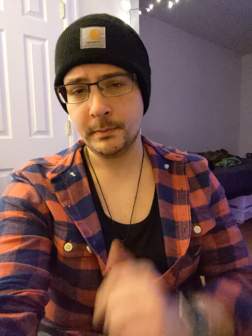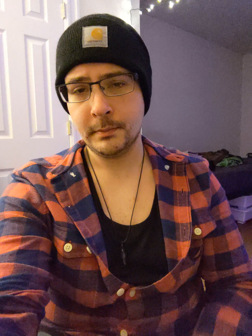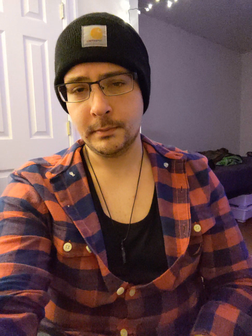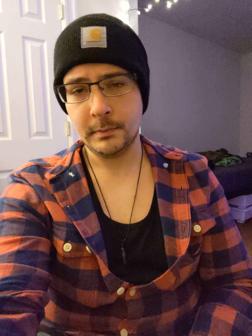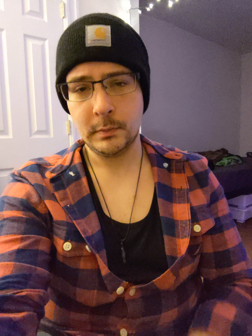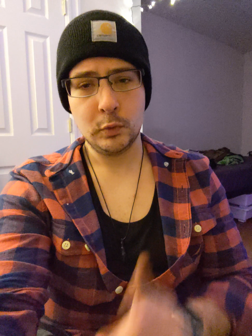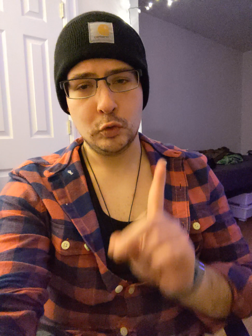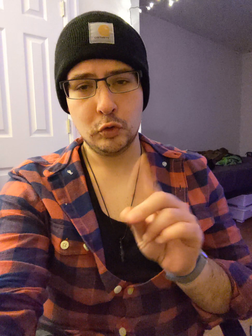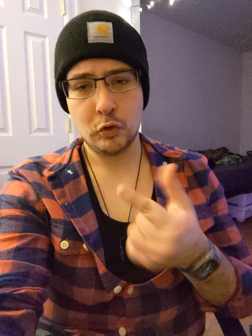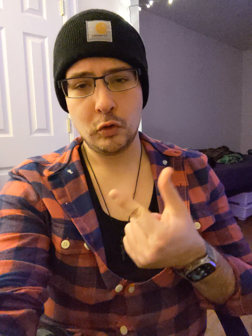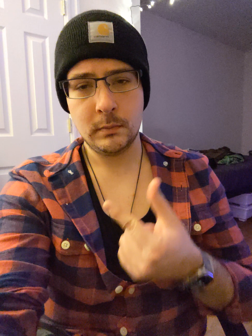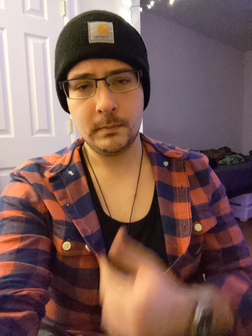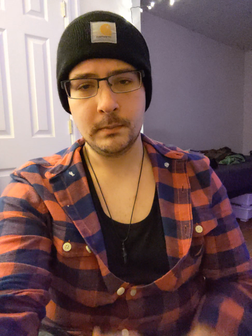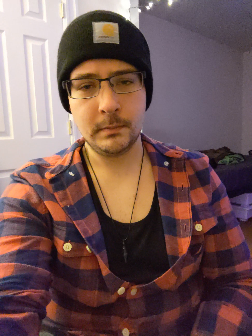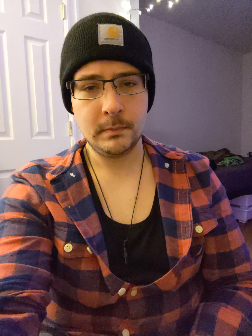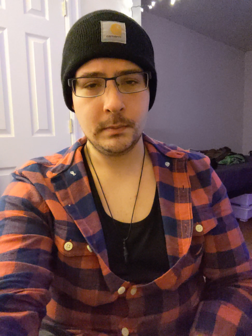dog